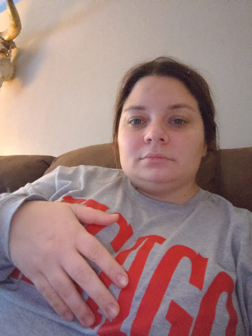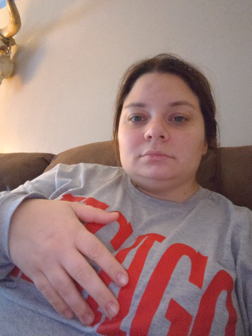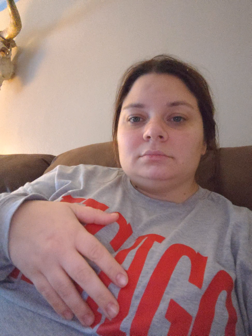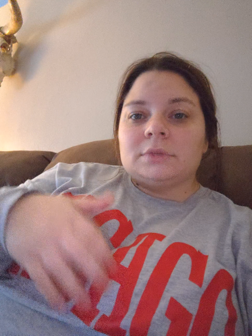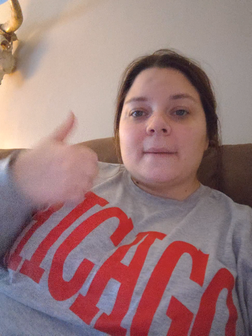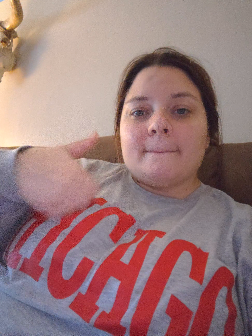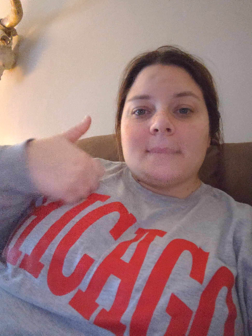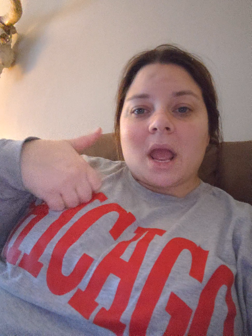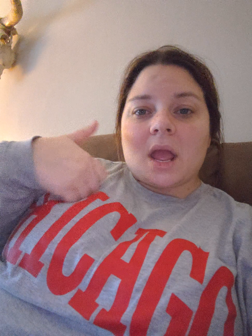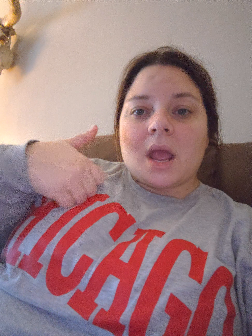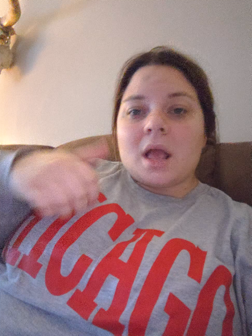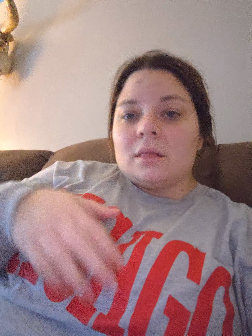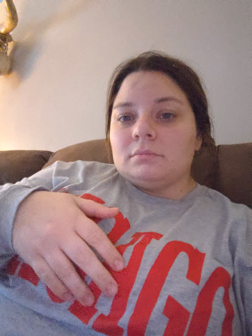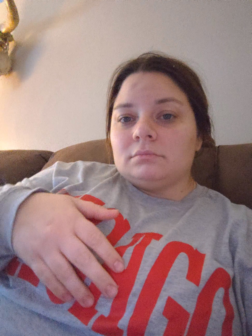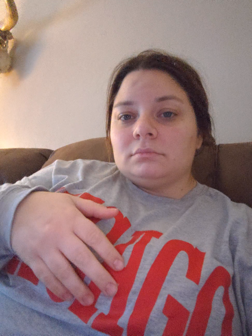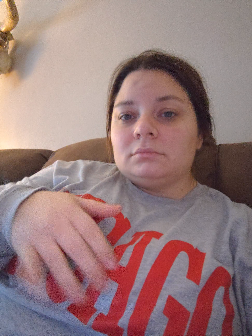bath